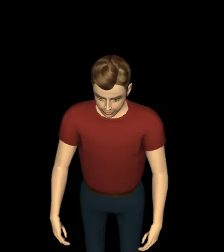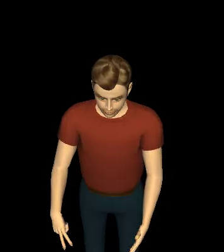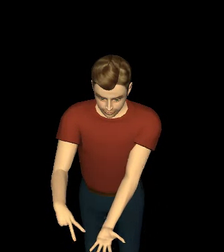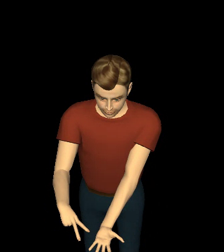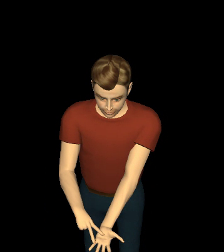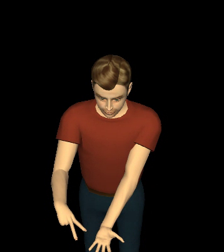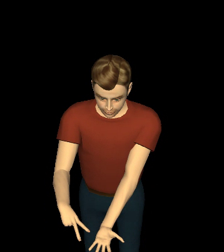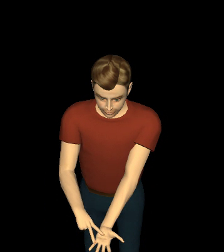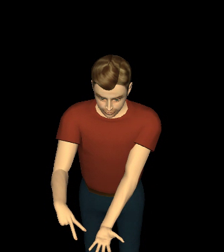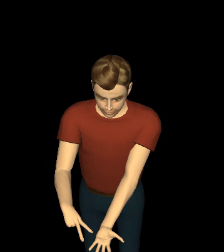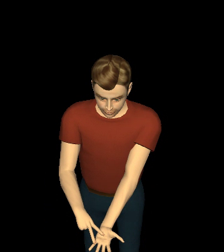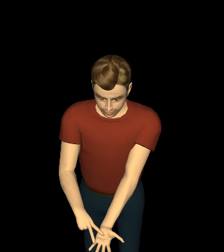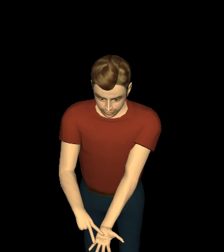شوكة